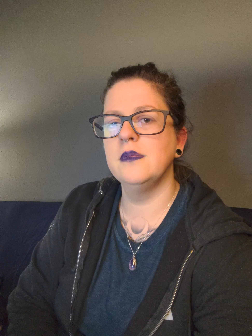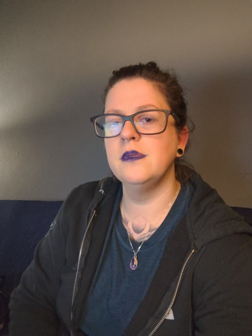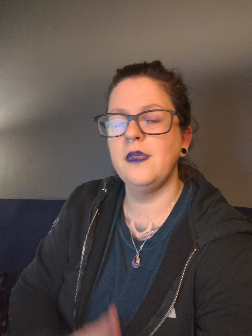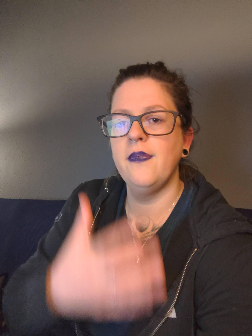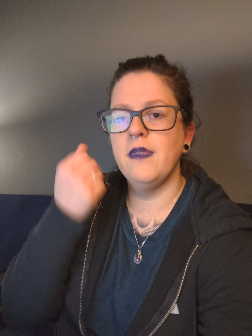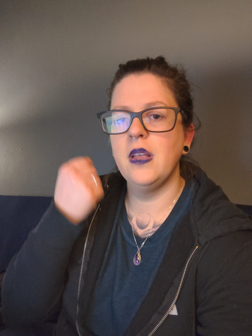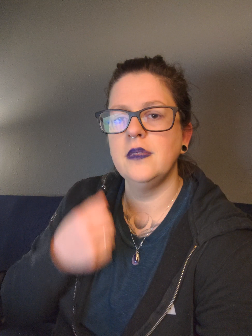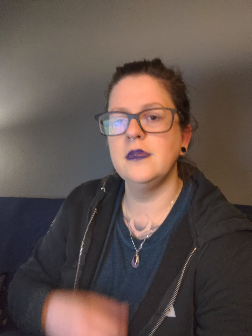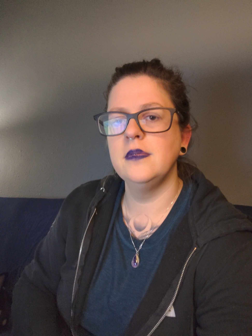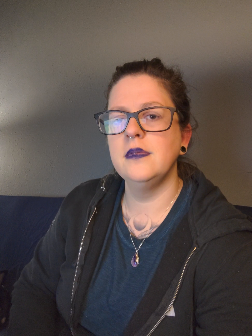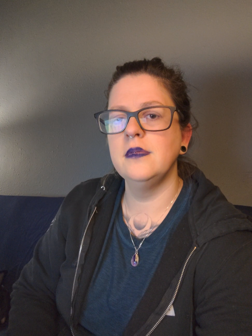fast